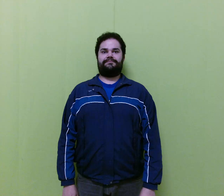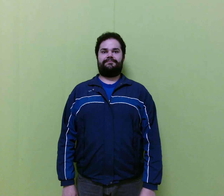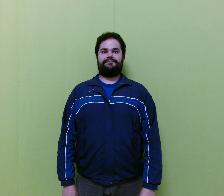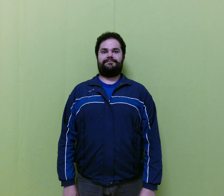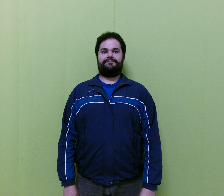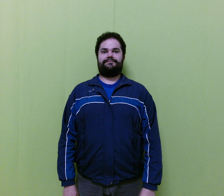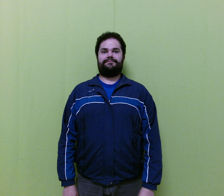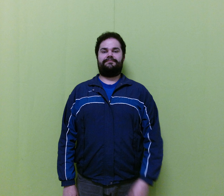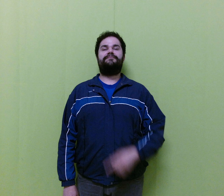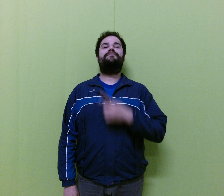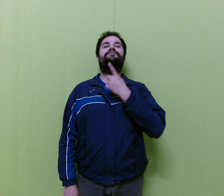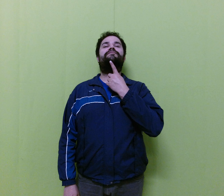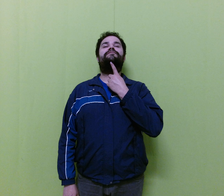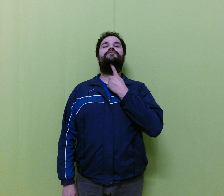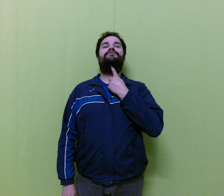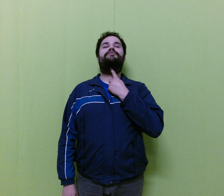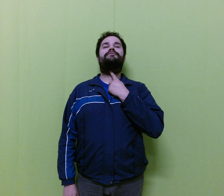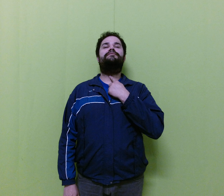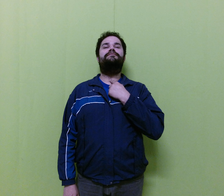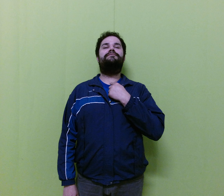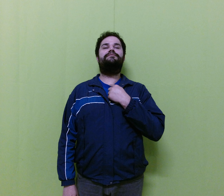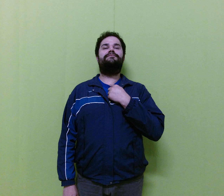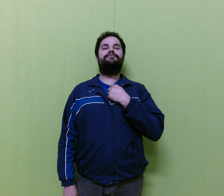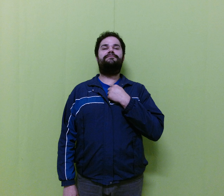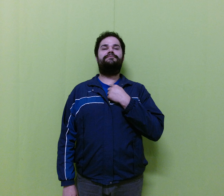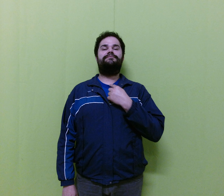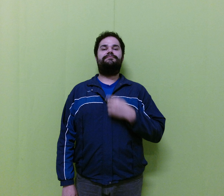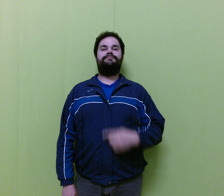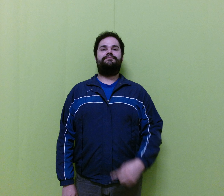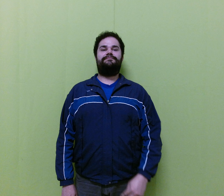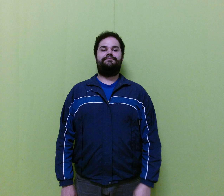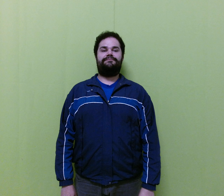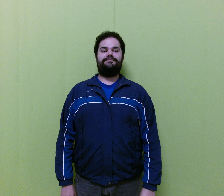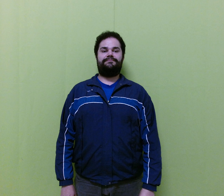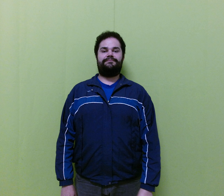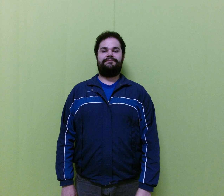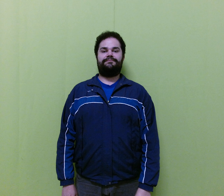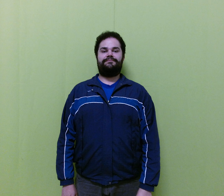vontade